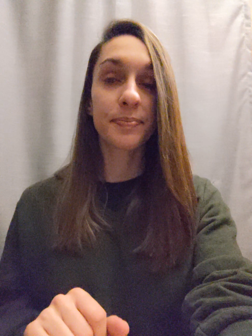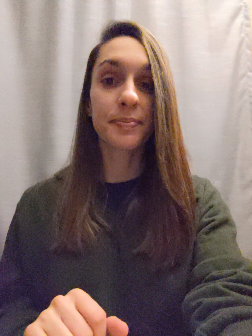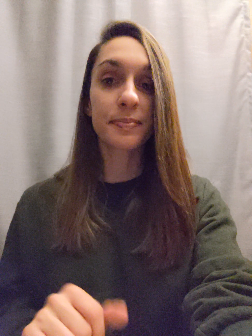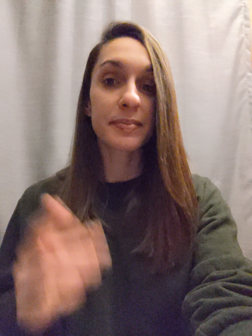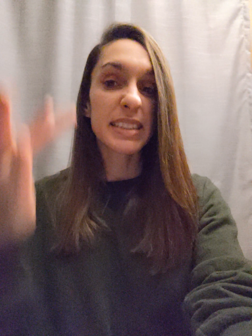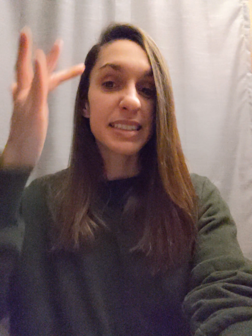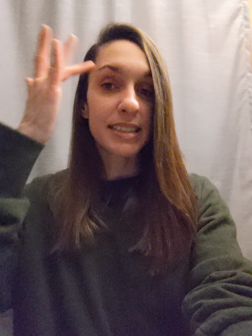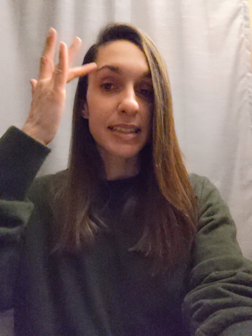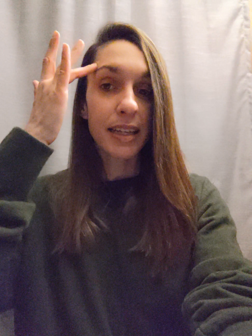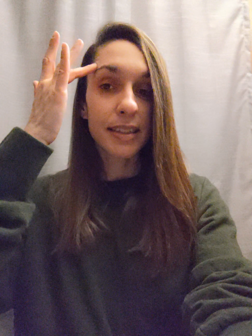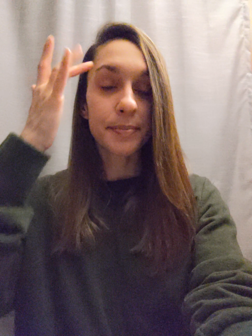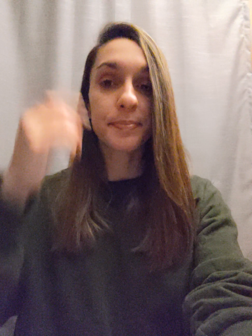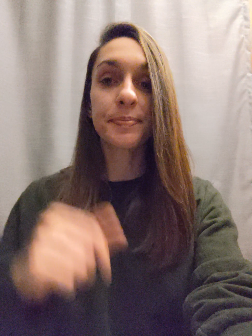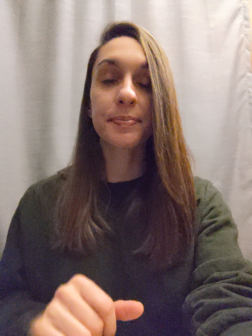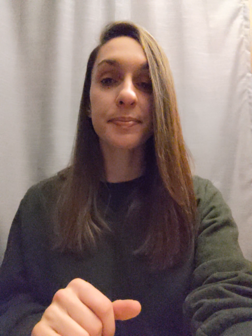sick